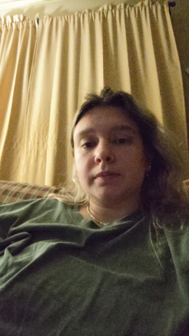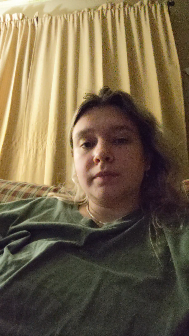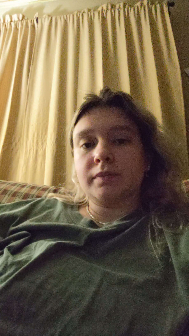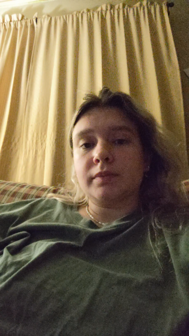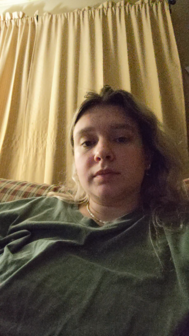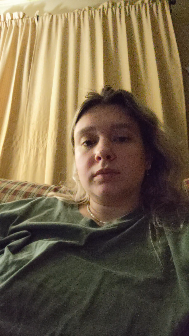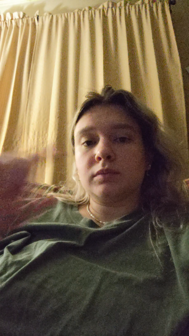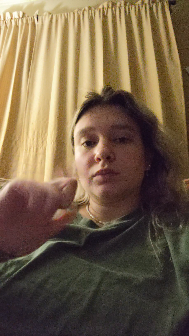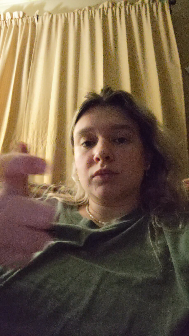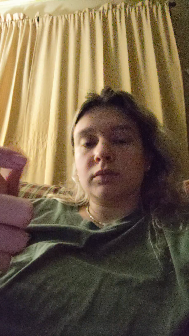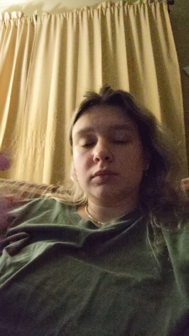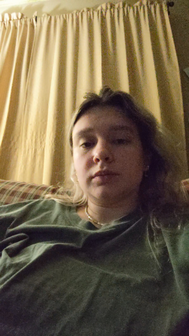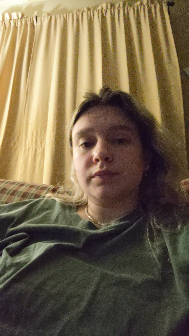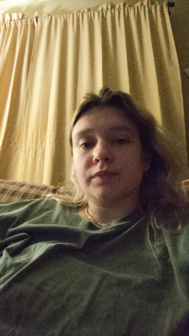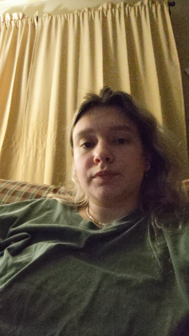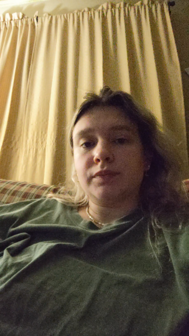present